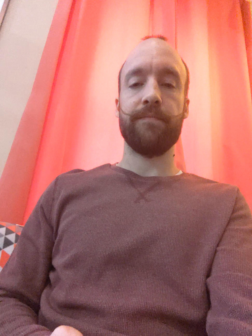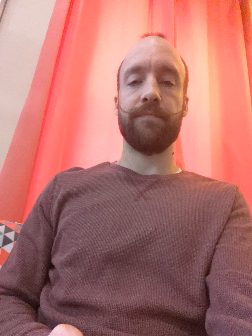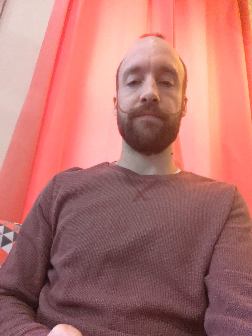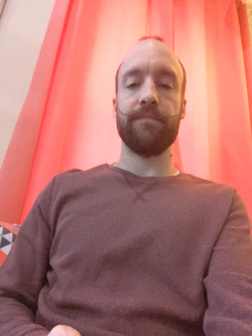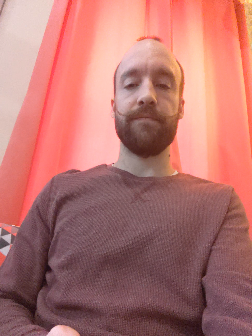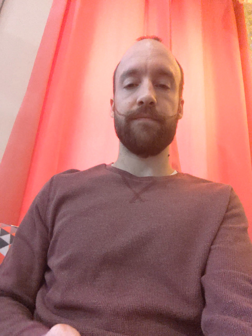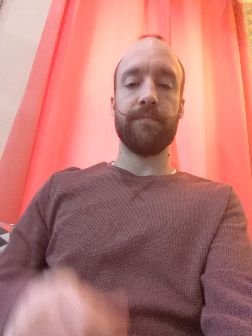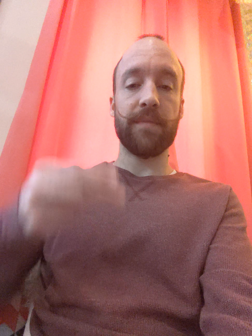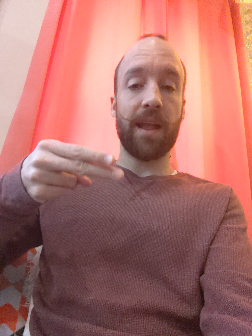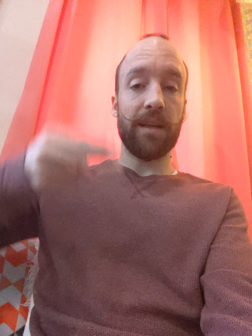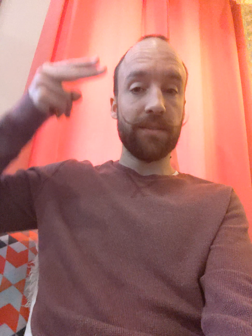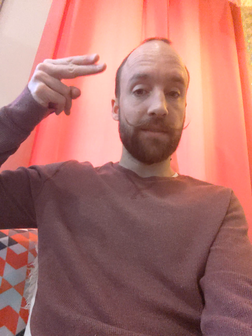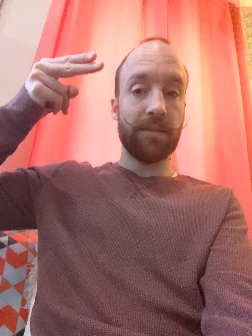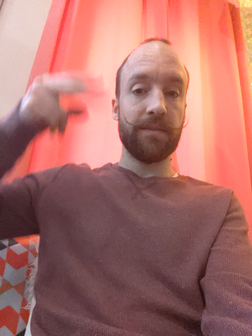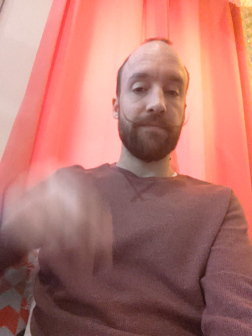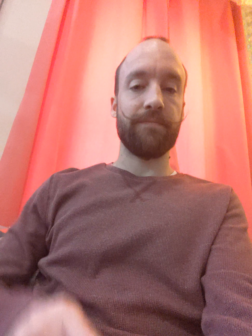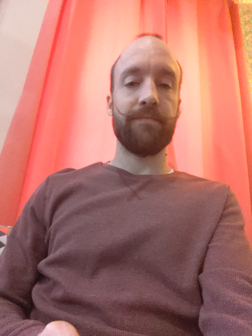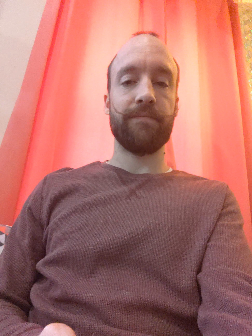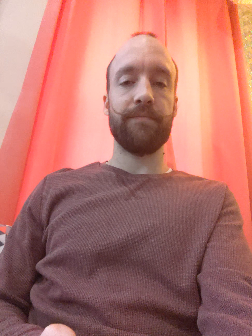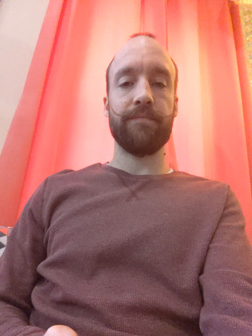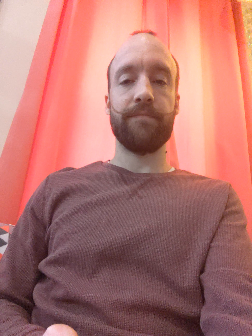high